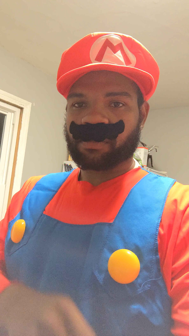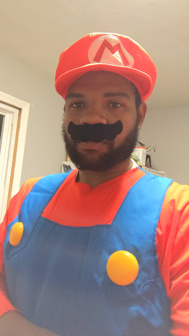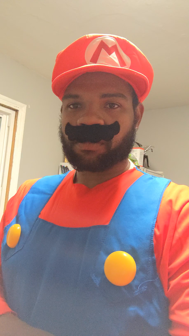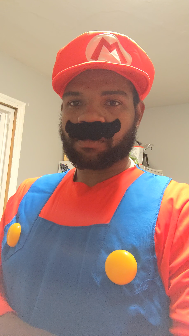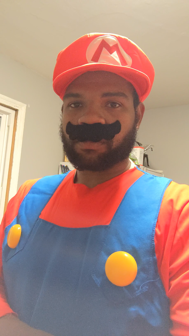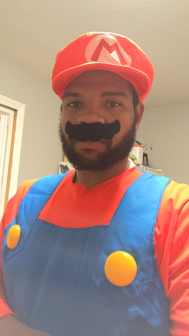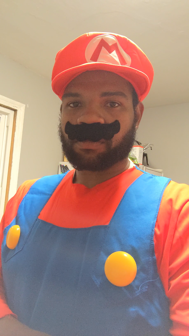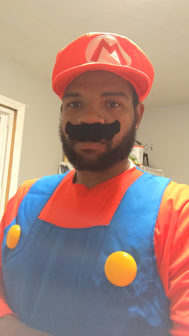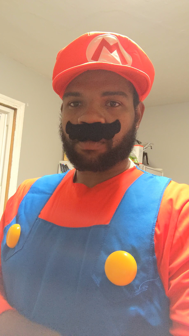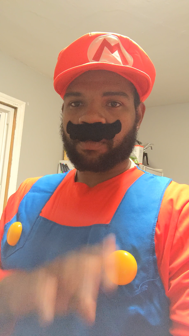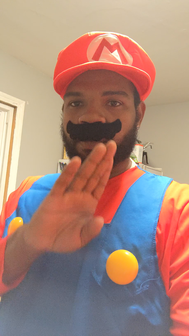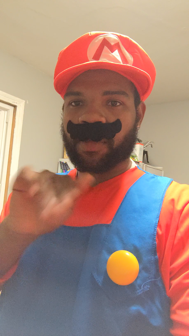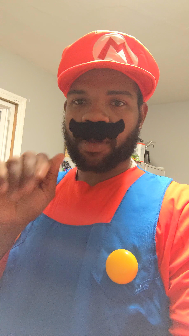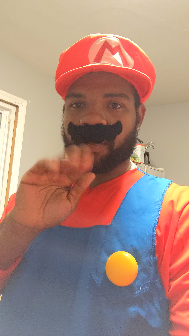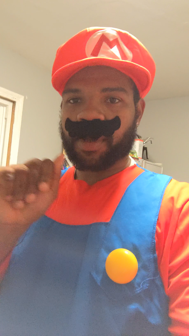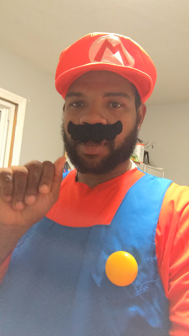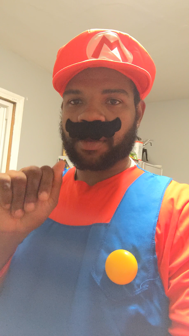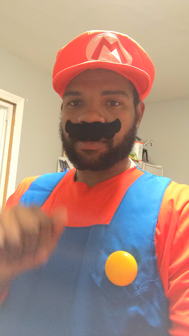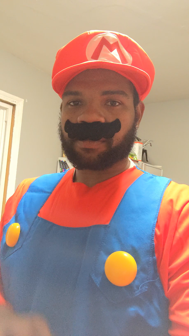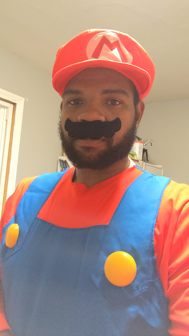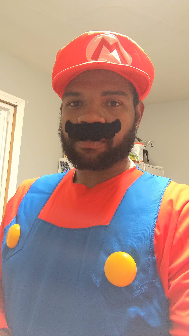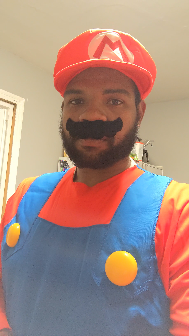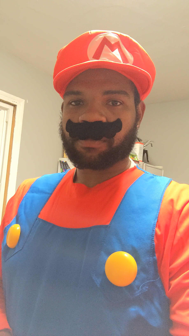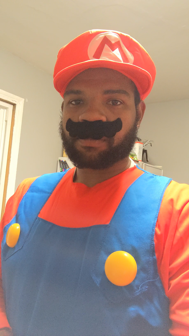baa baa